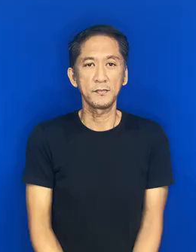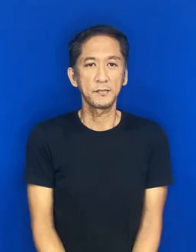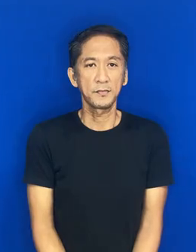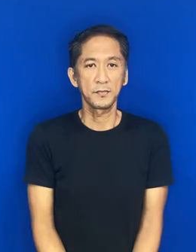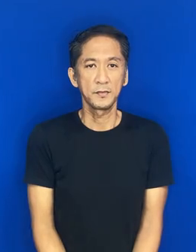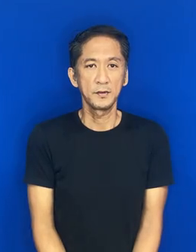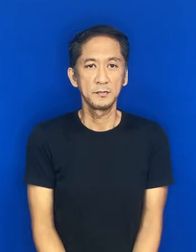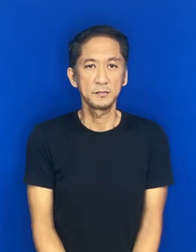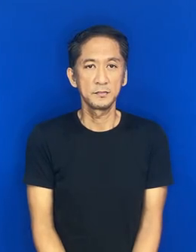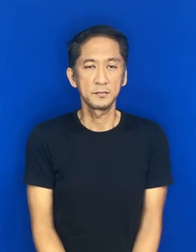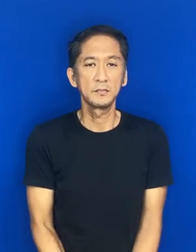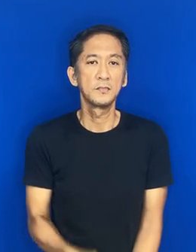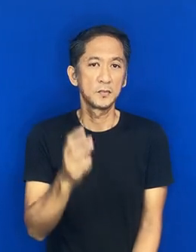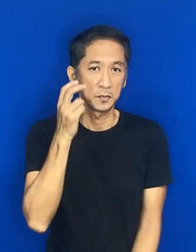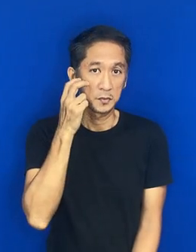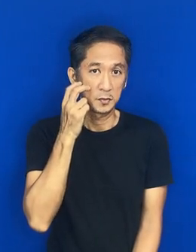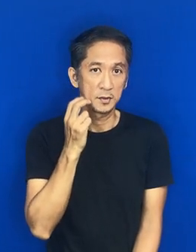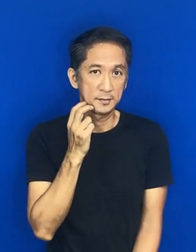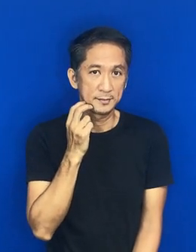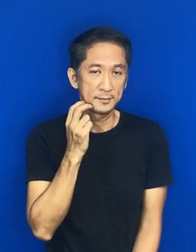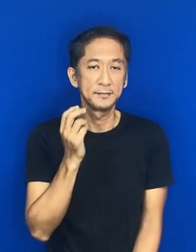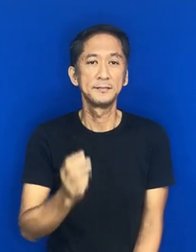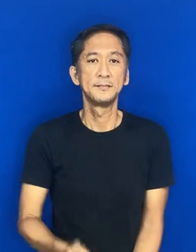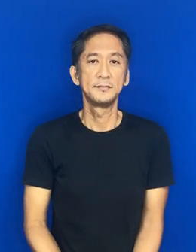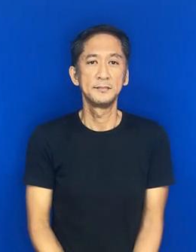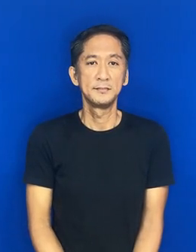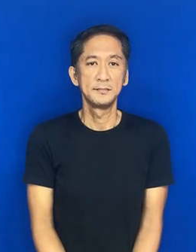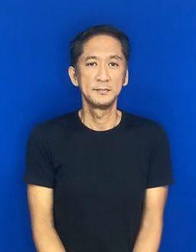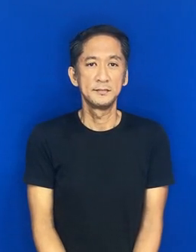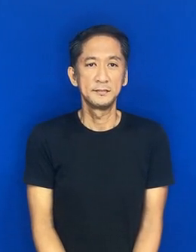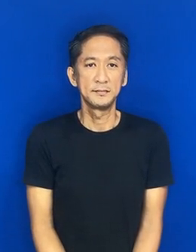wine